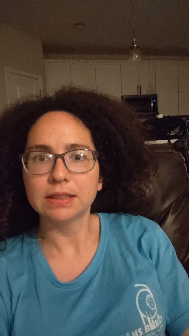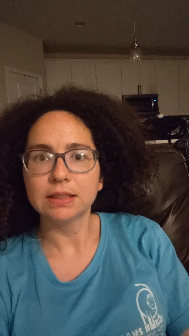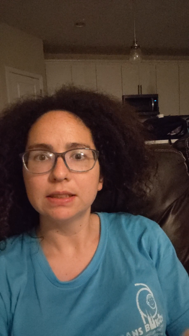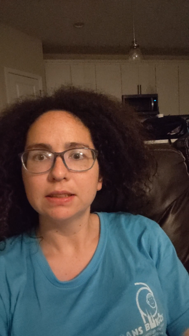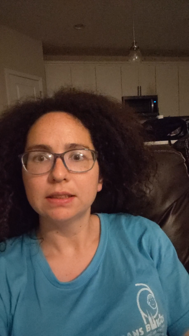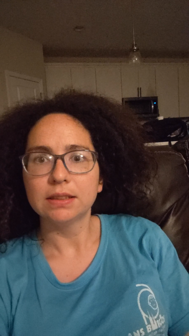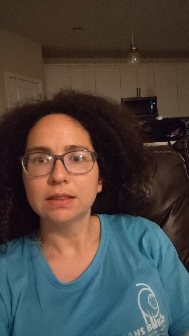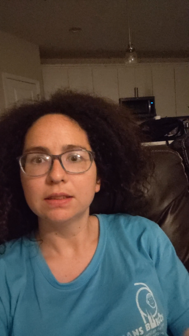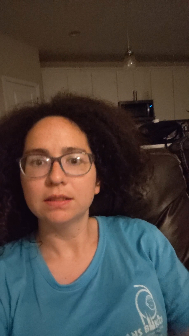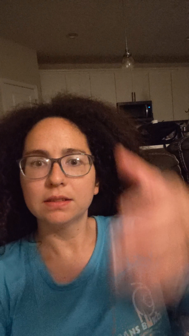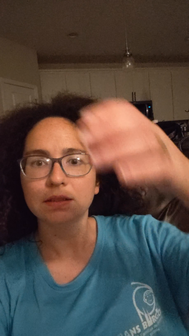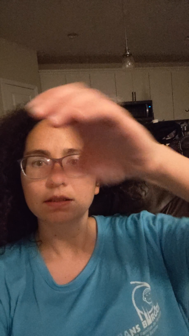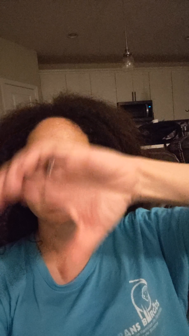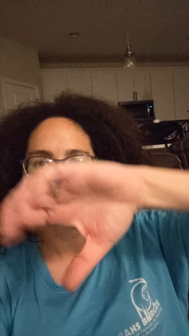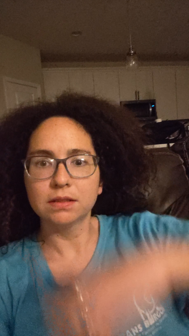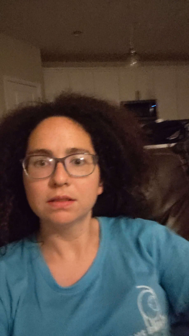pour